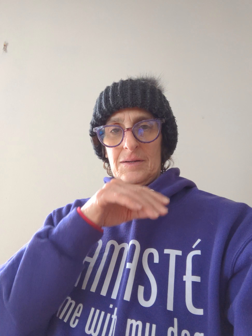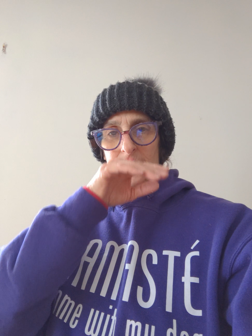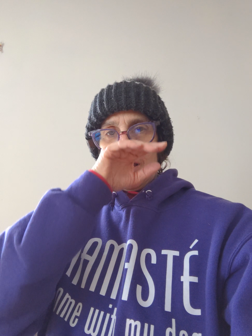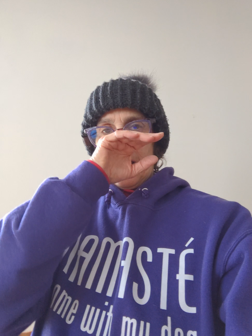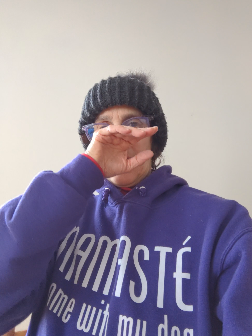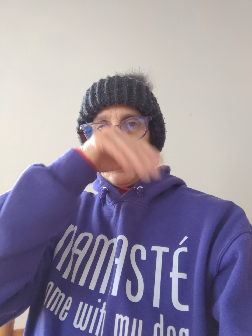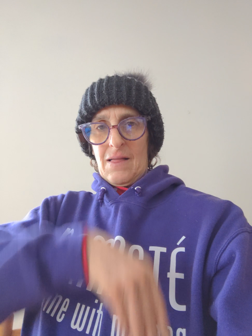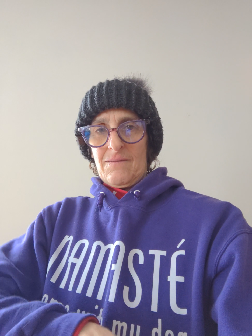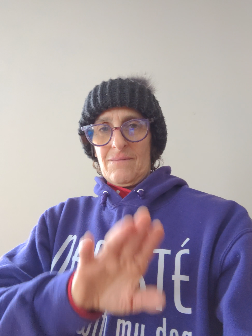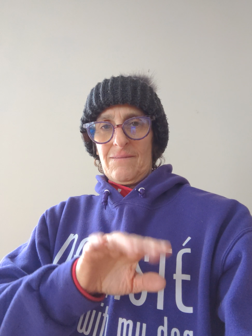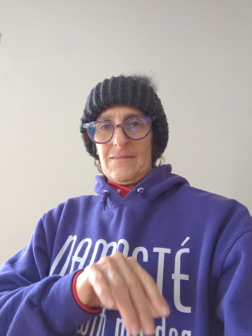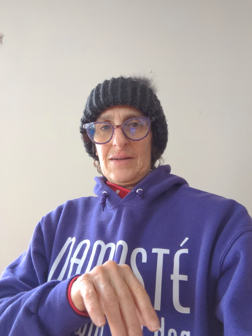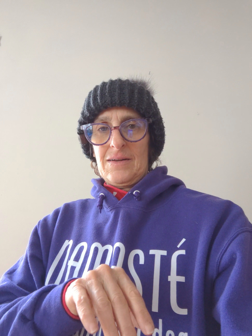elephant